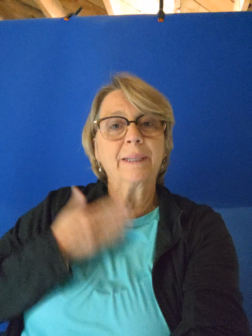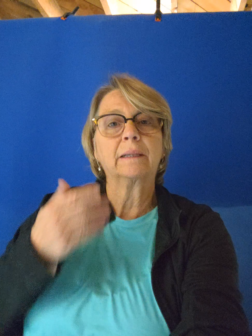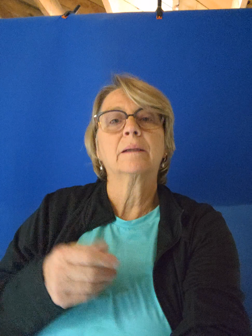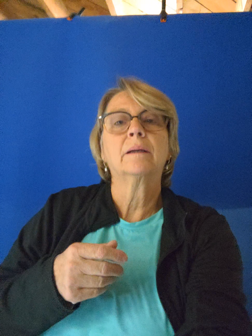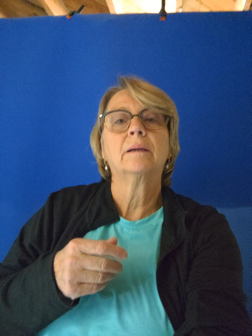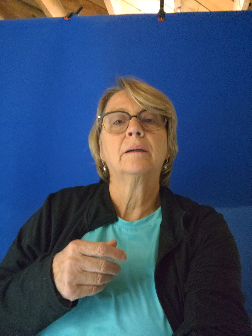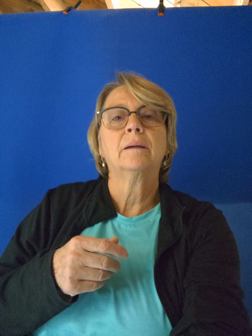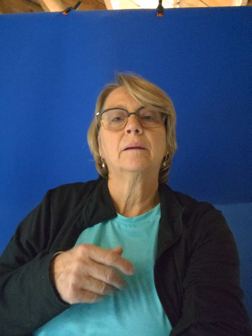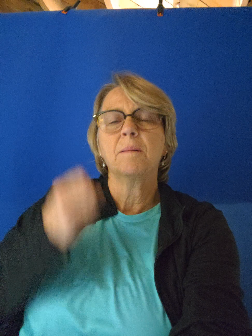happy